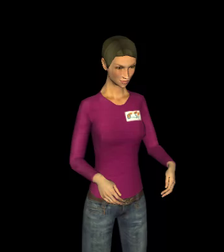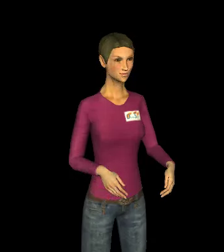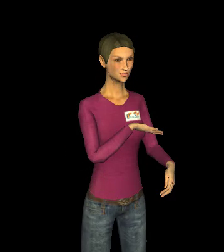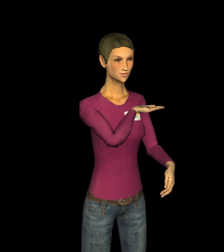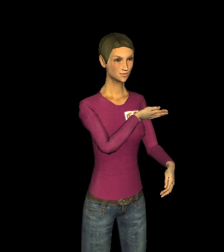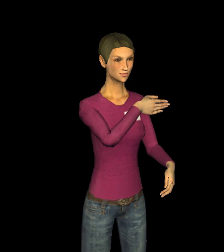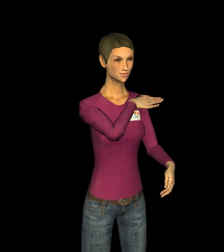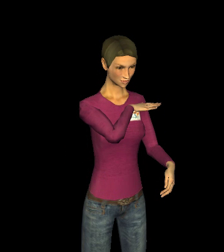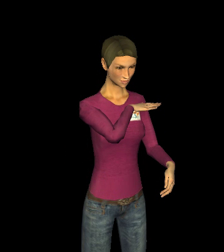مسؤول